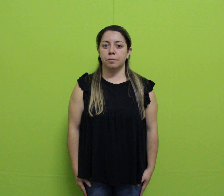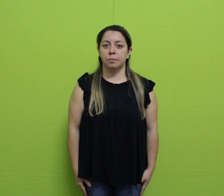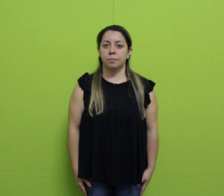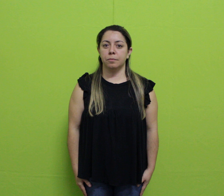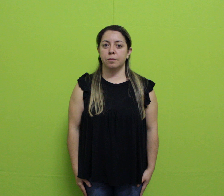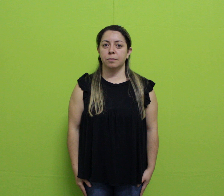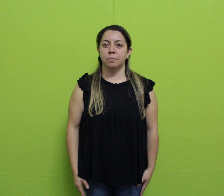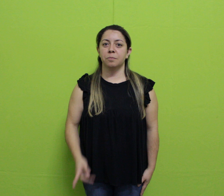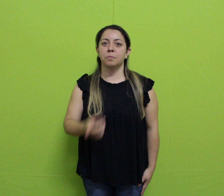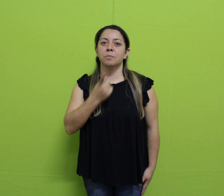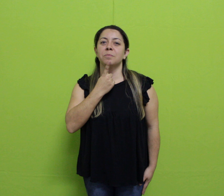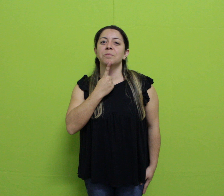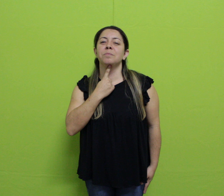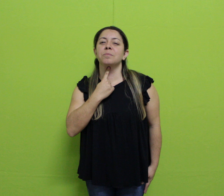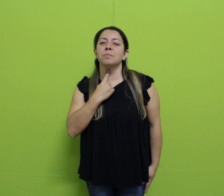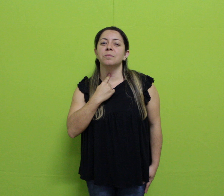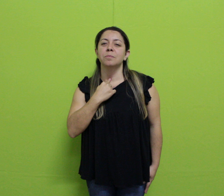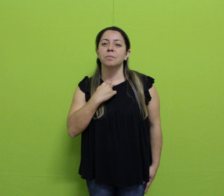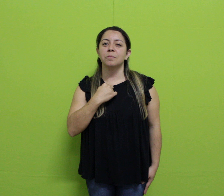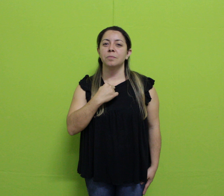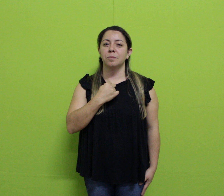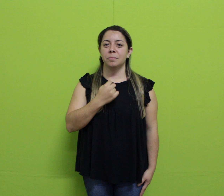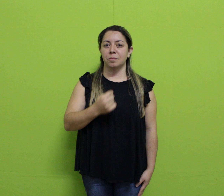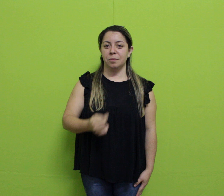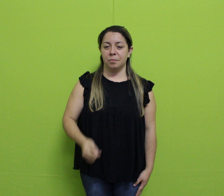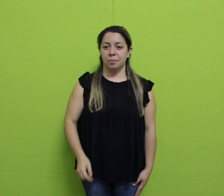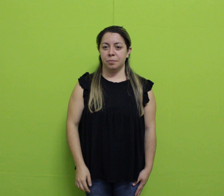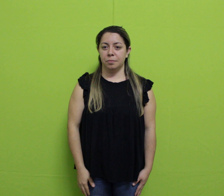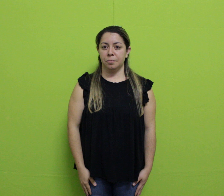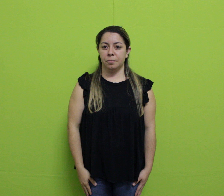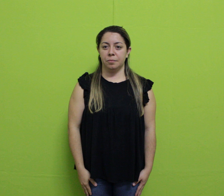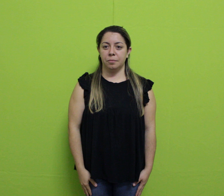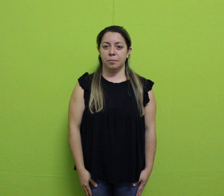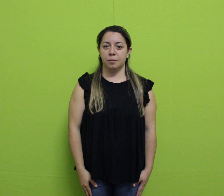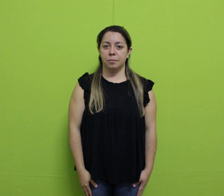vontade